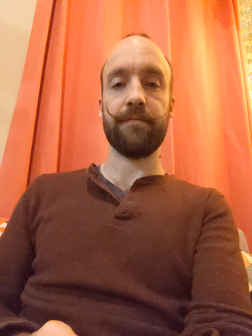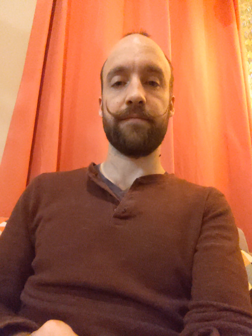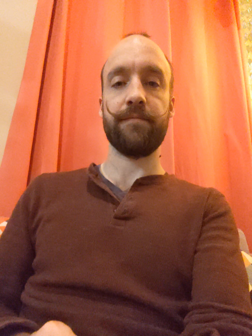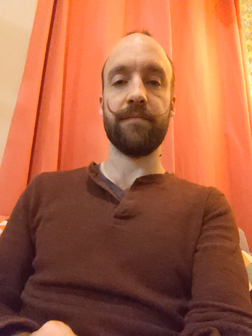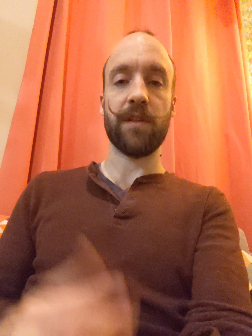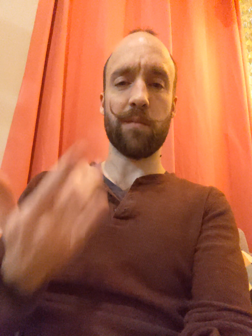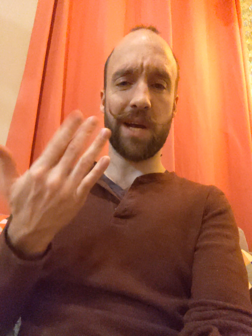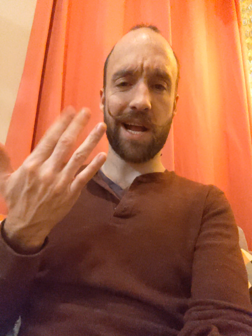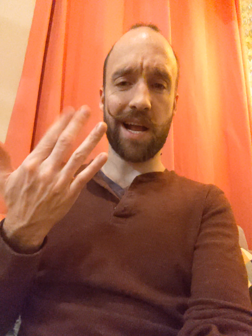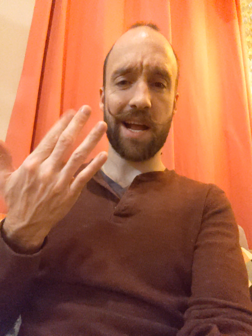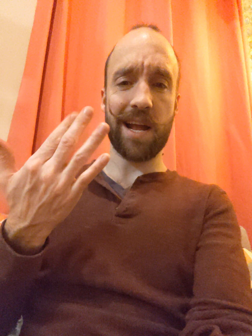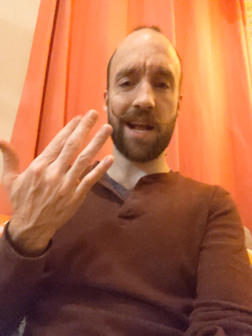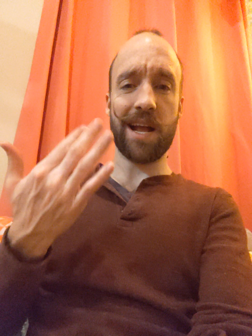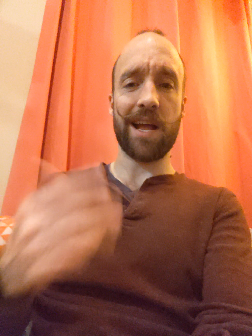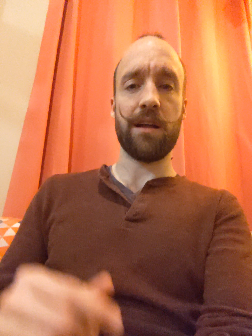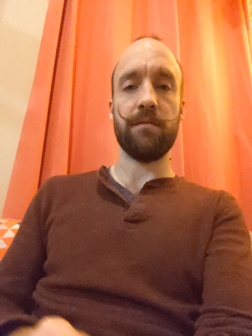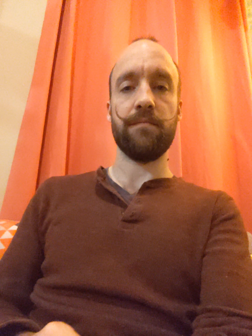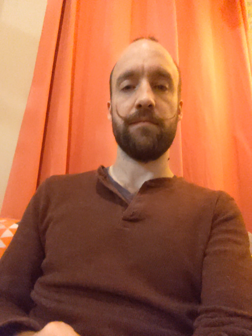wait